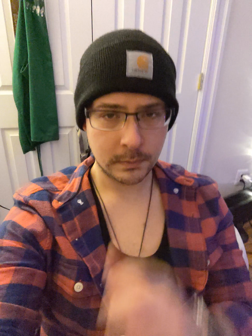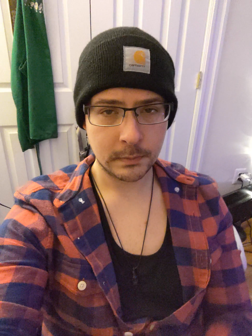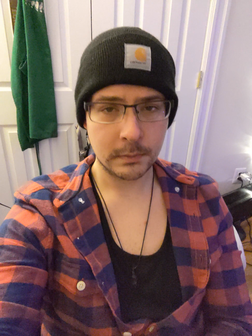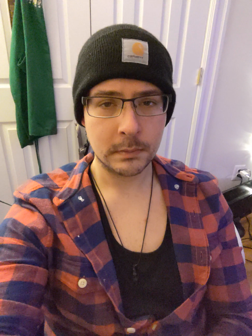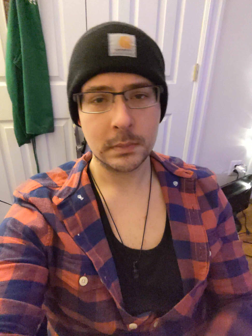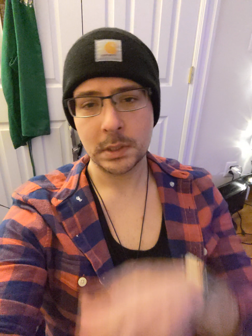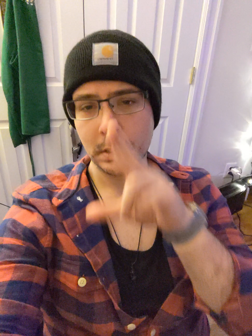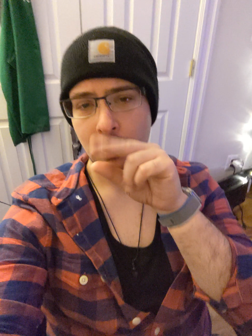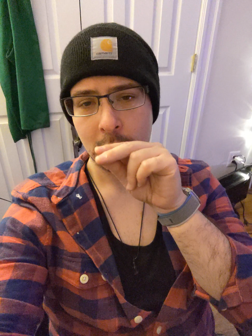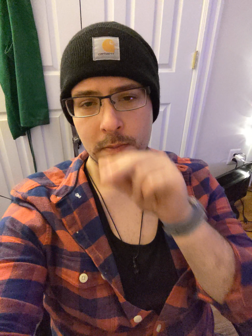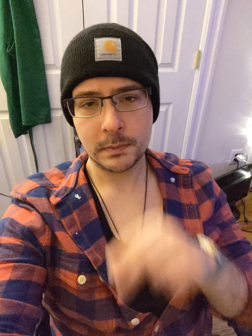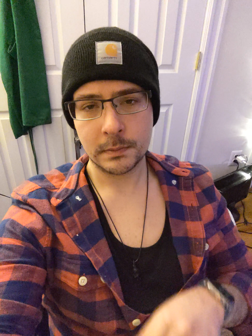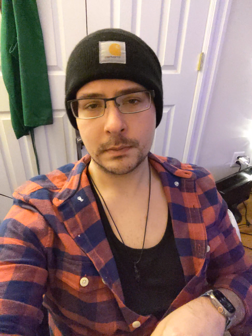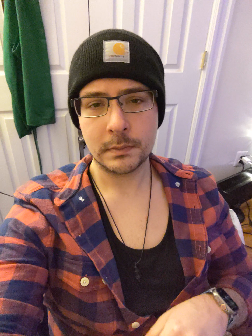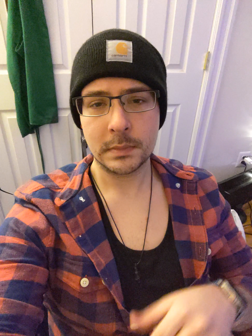duck